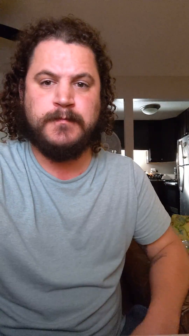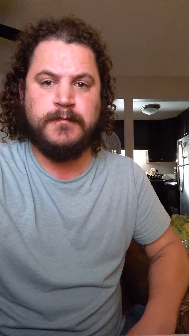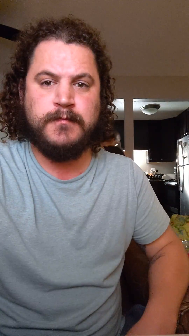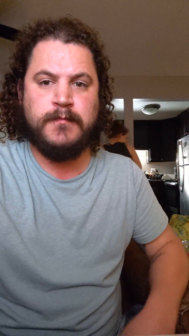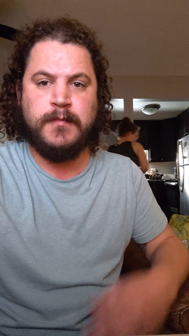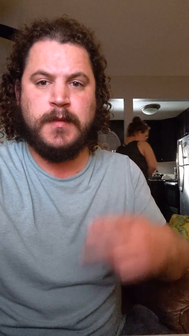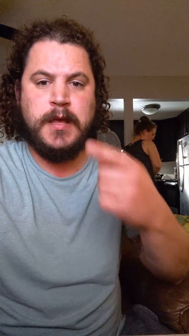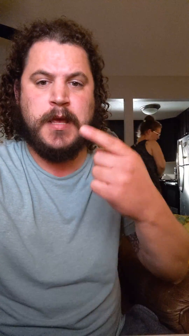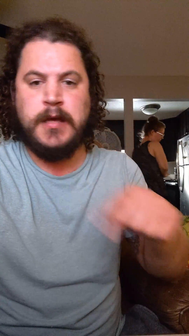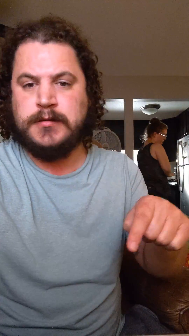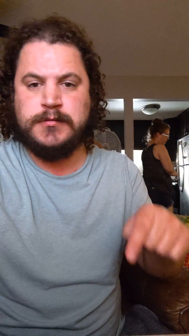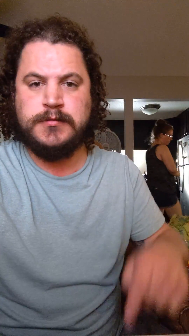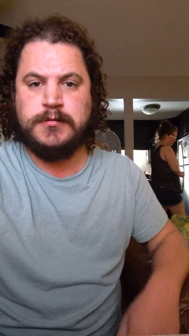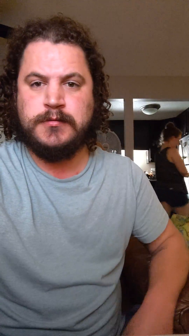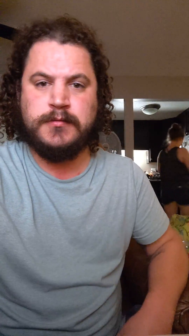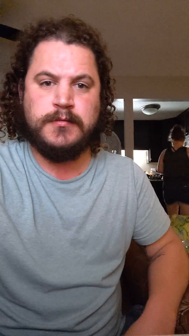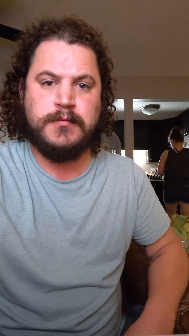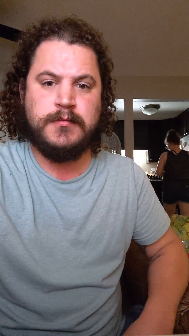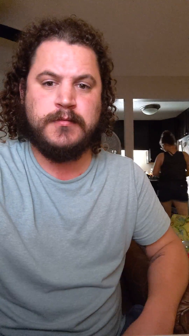cut